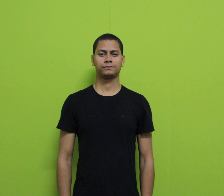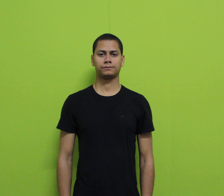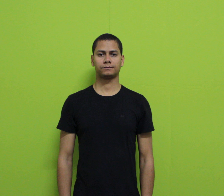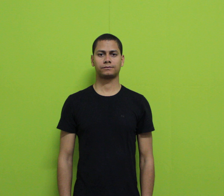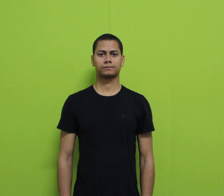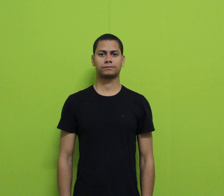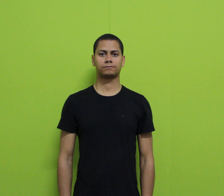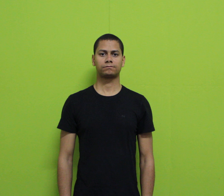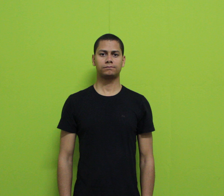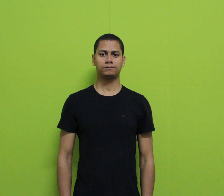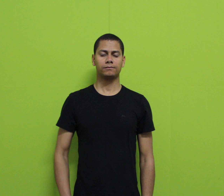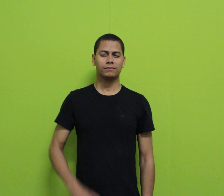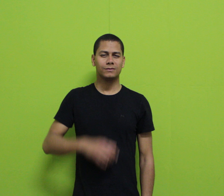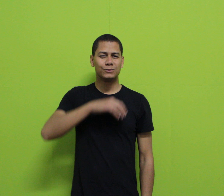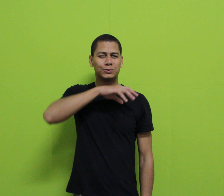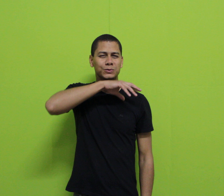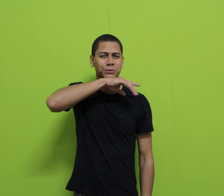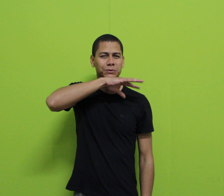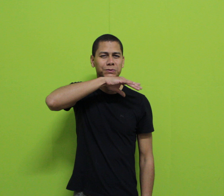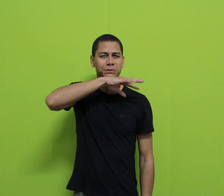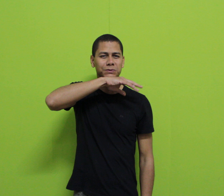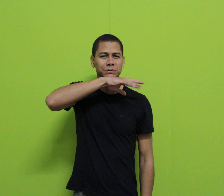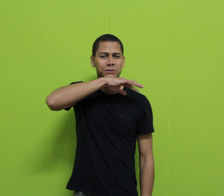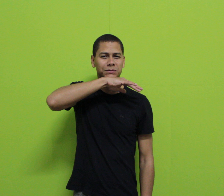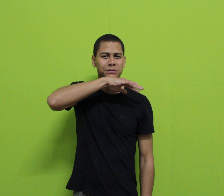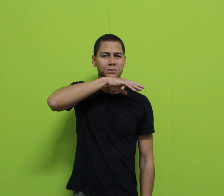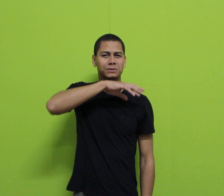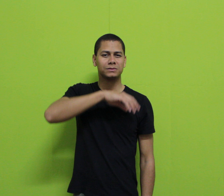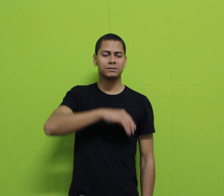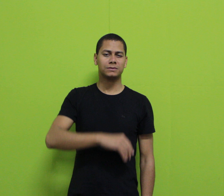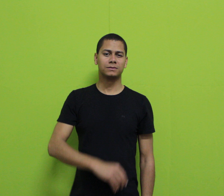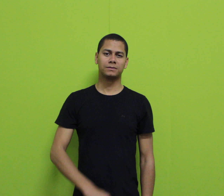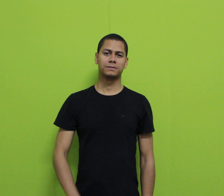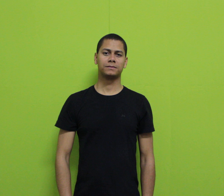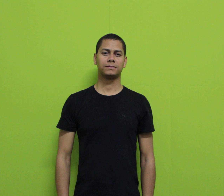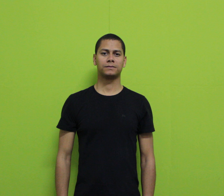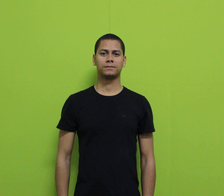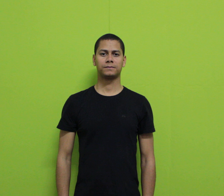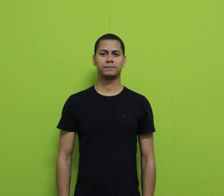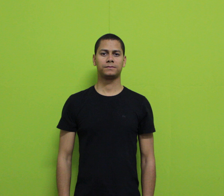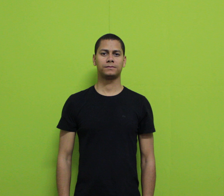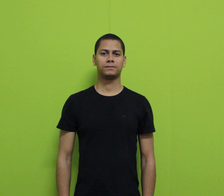ruim